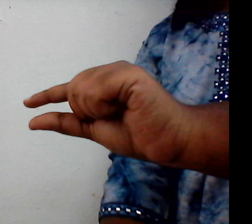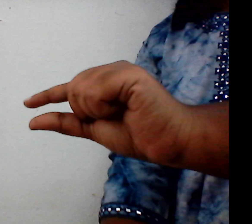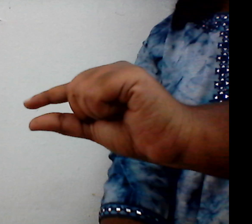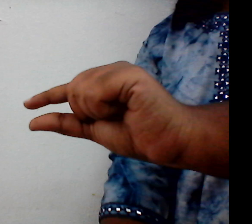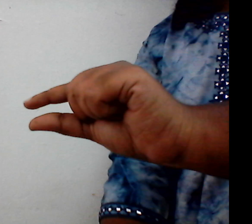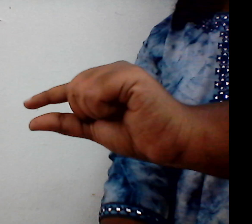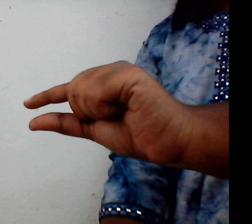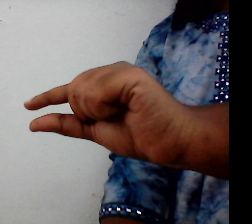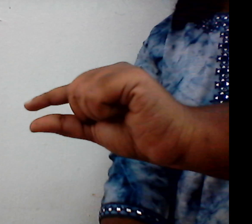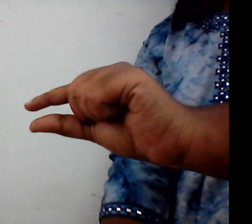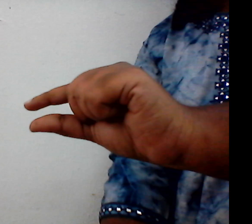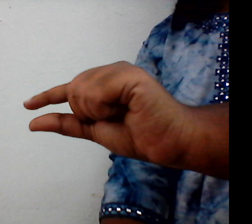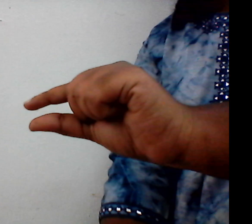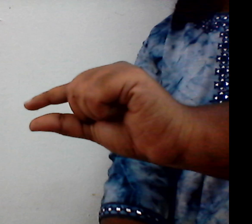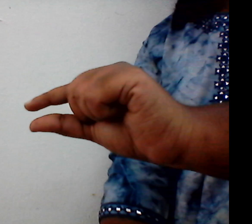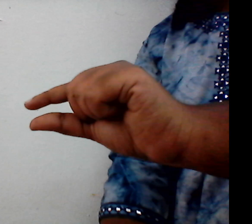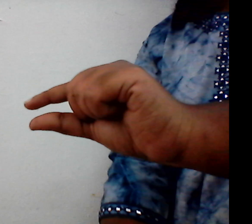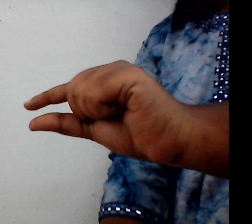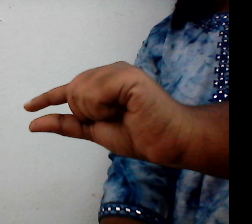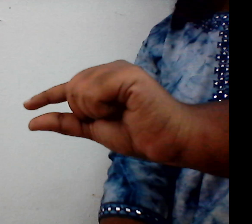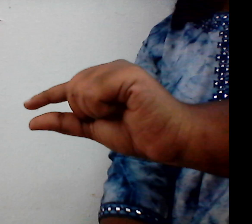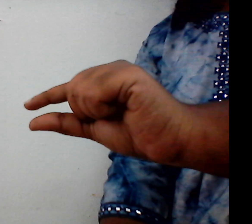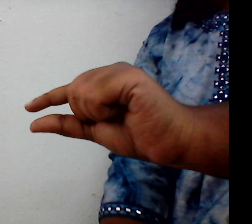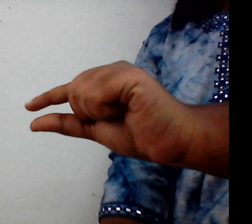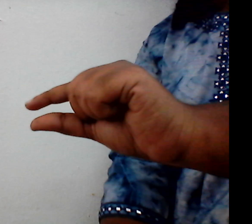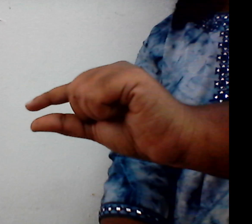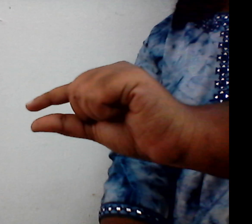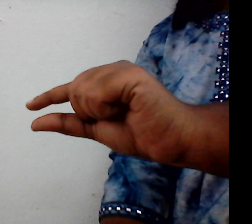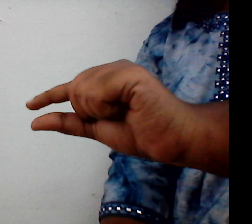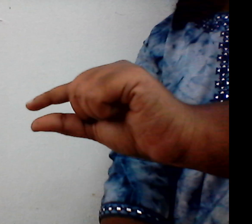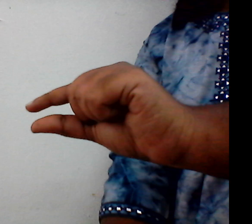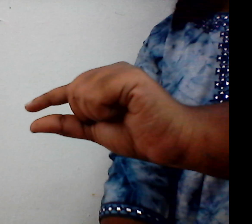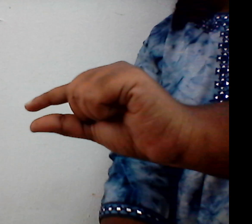ഉ